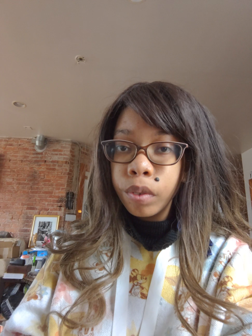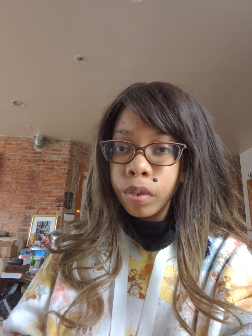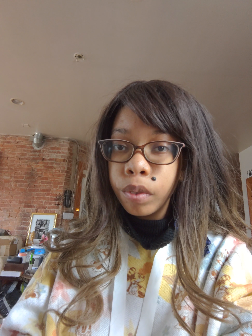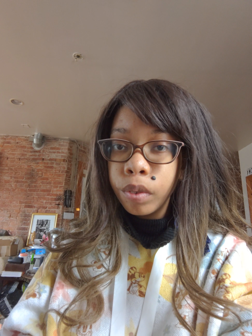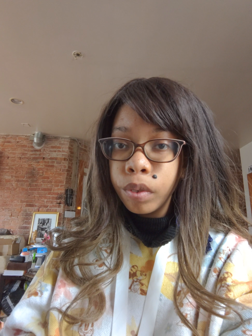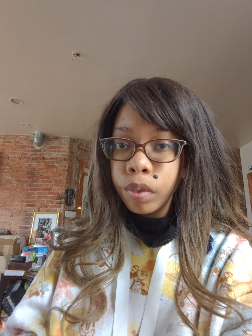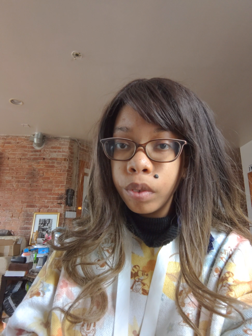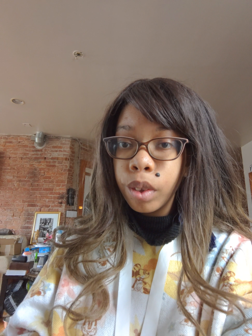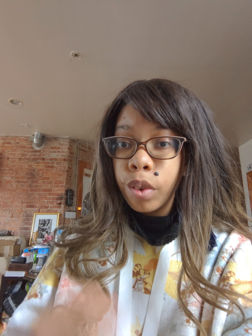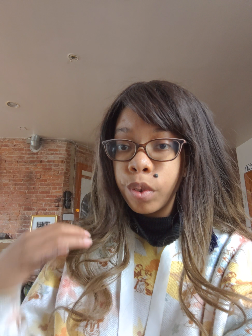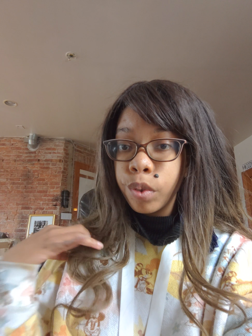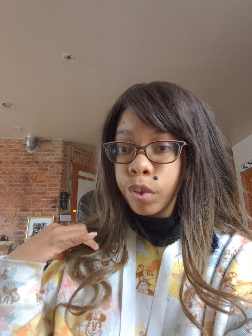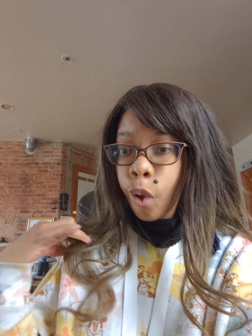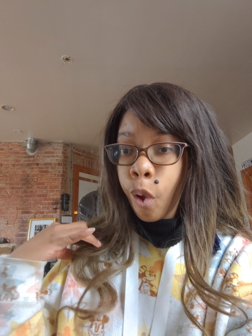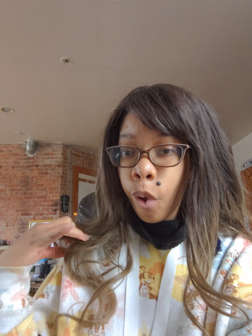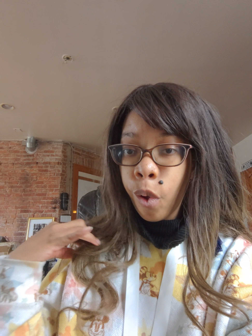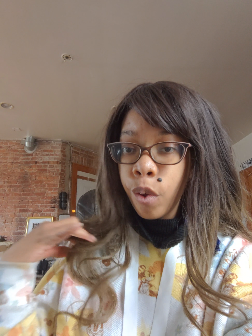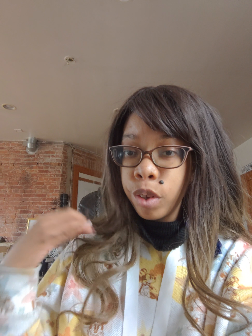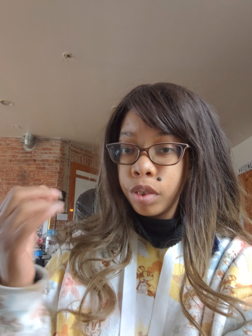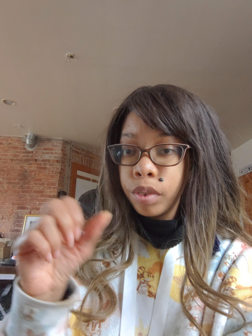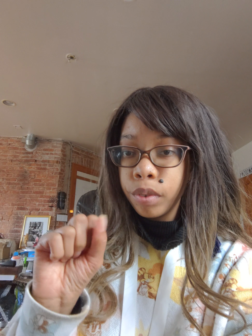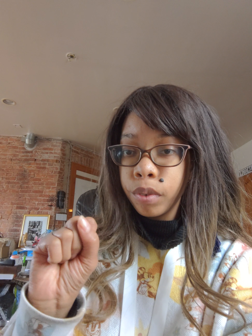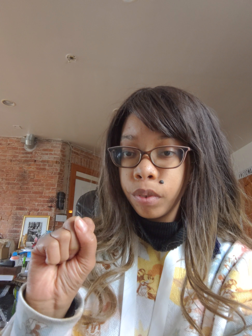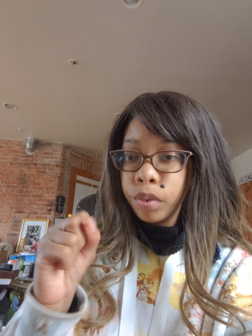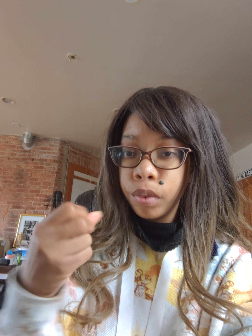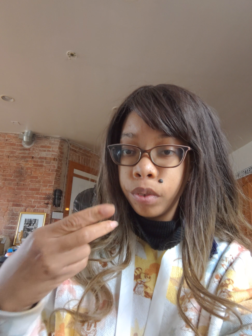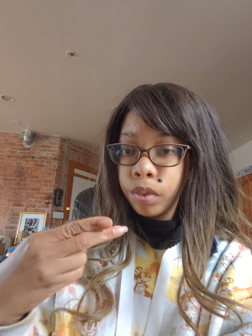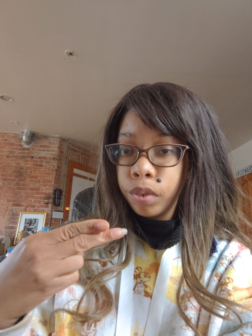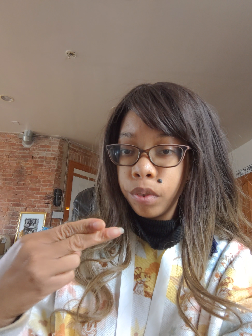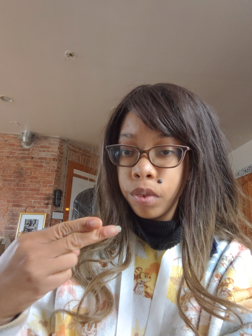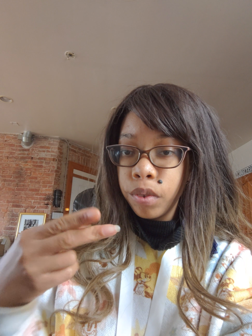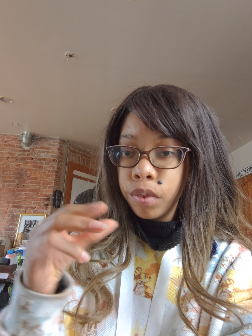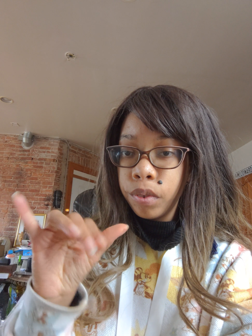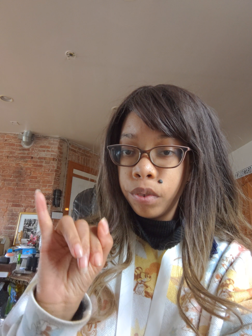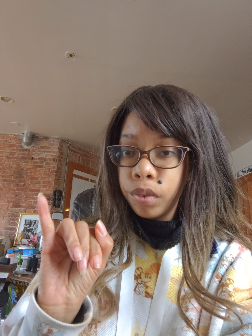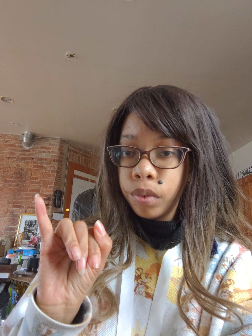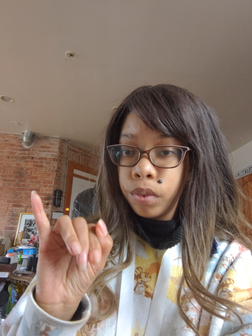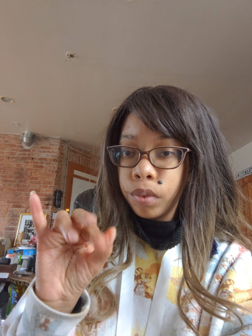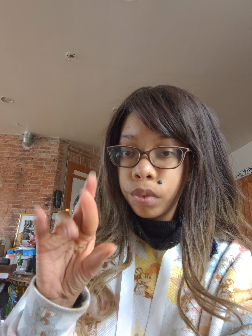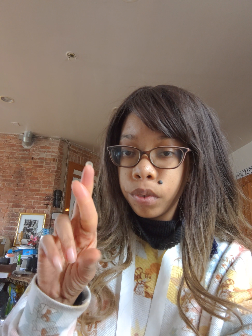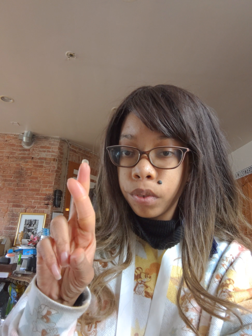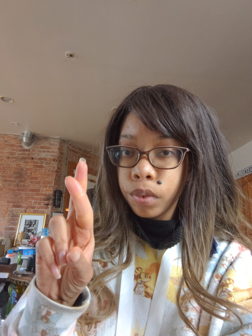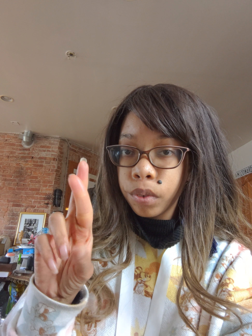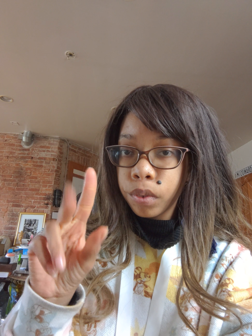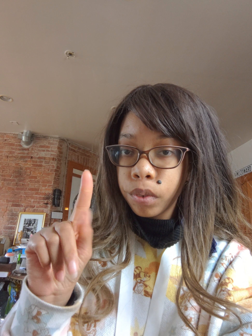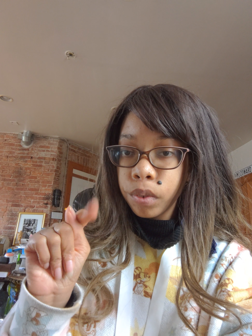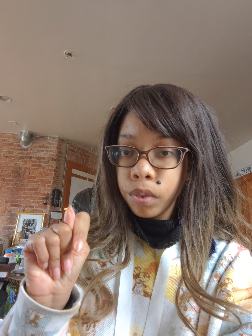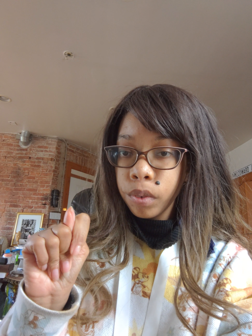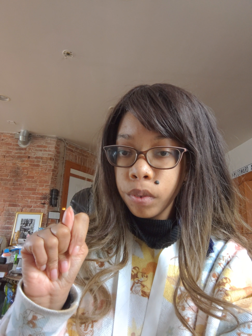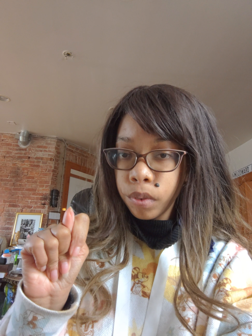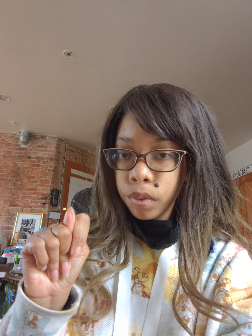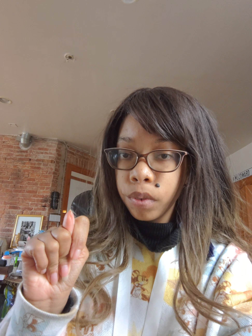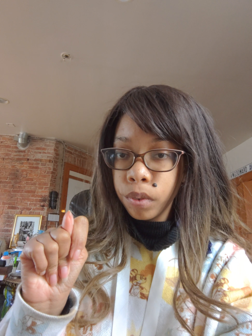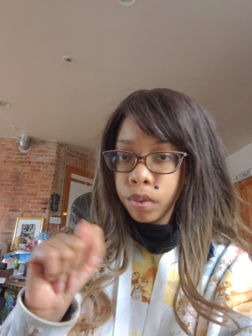shirt